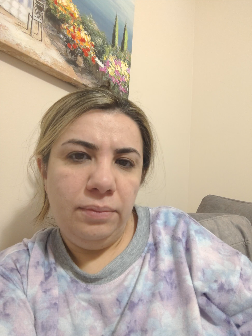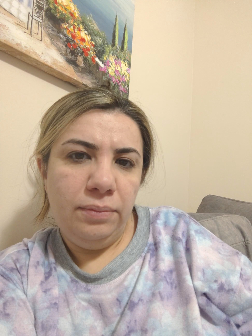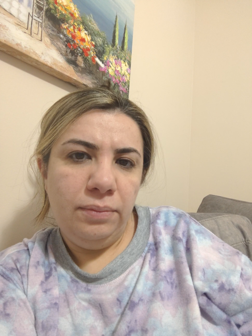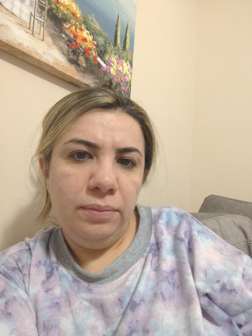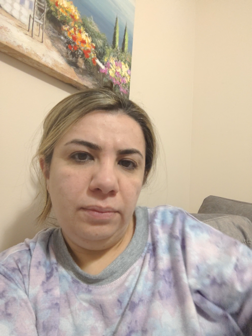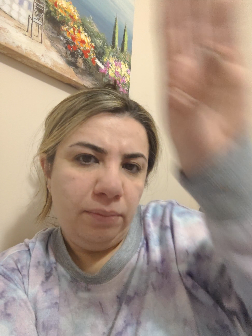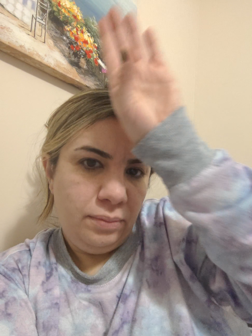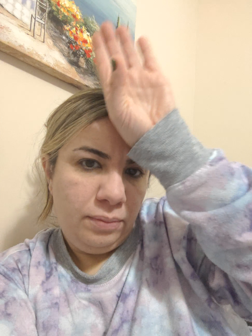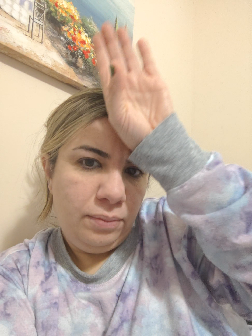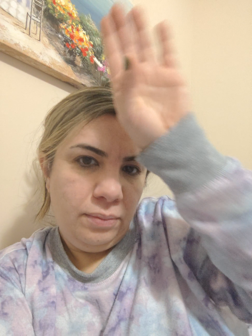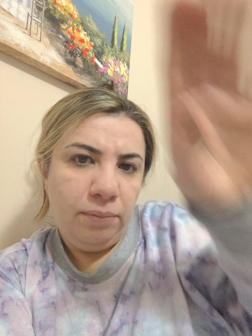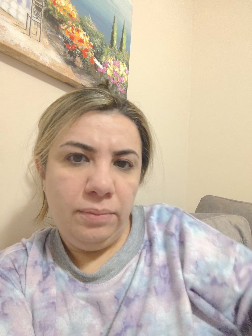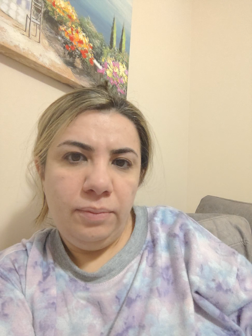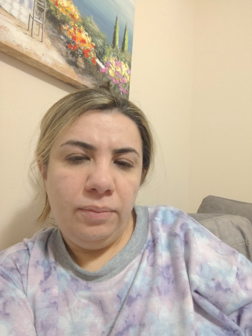fireman